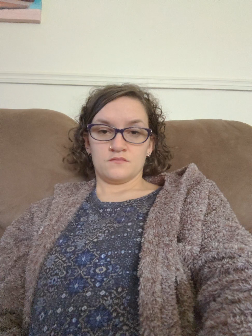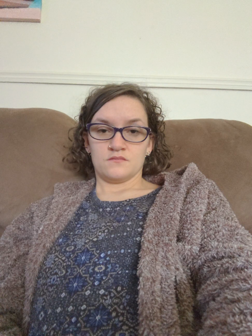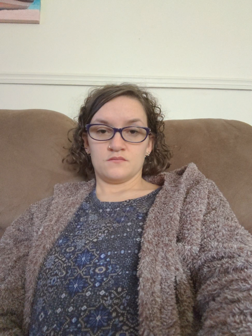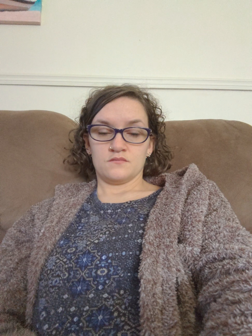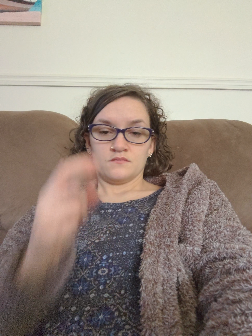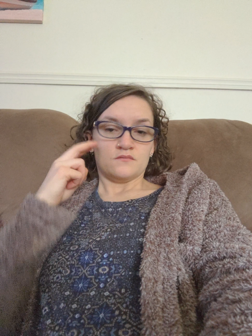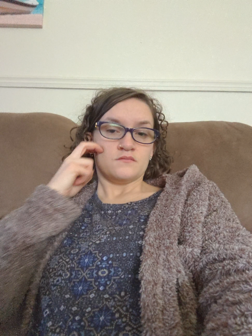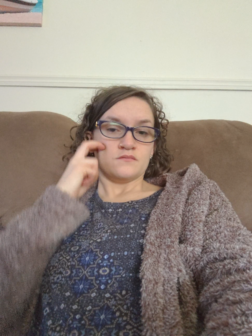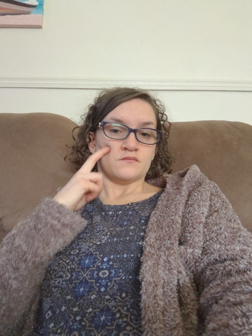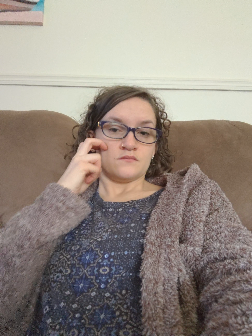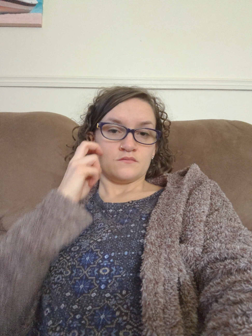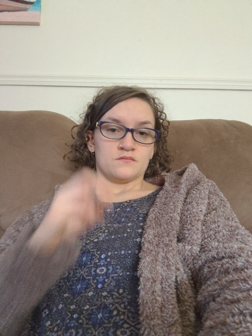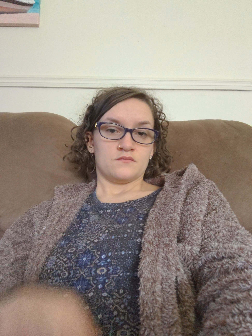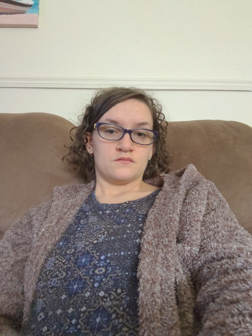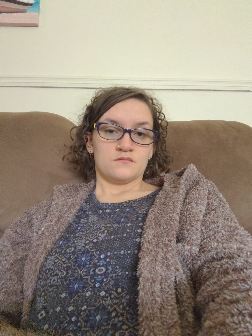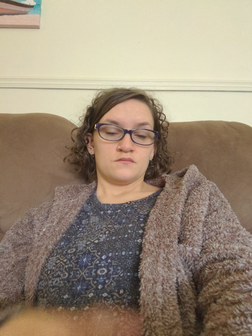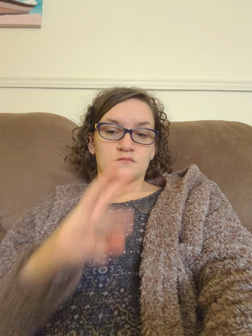gum